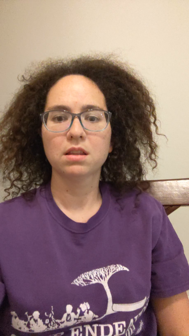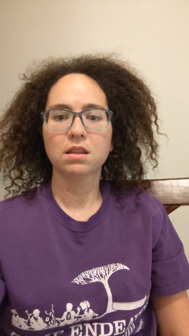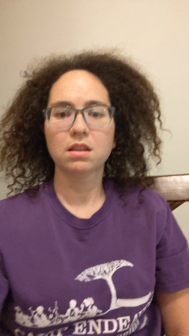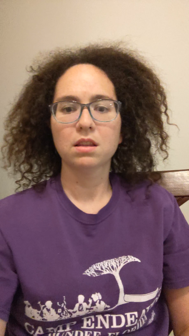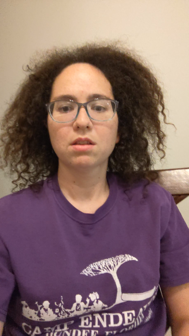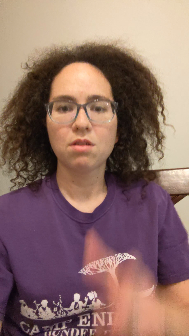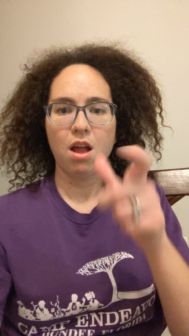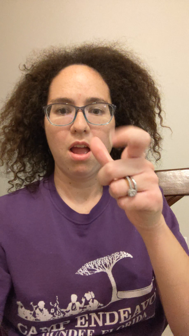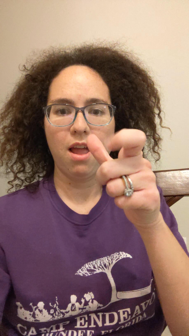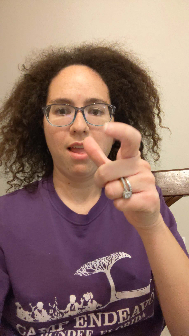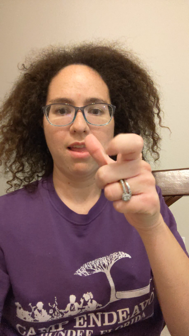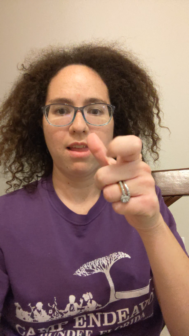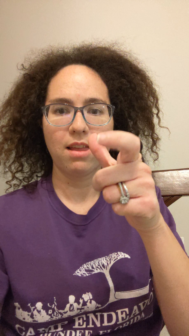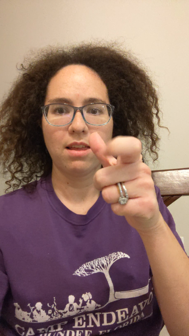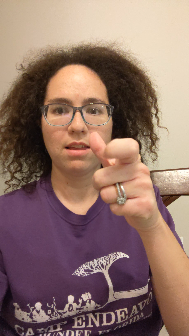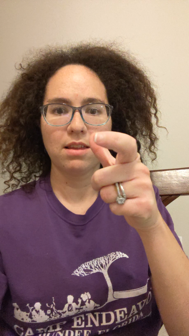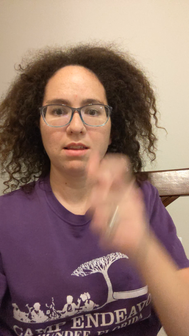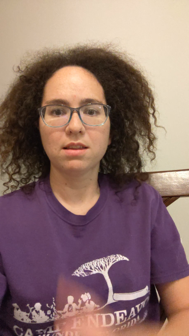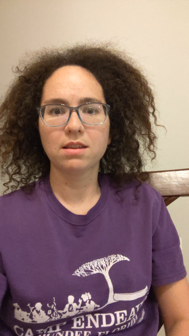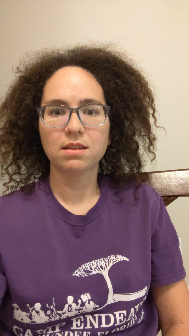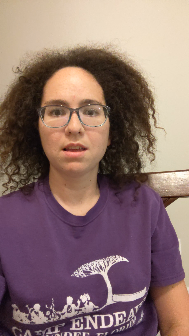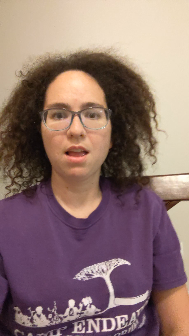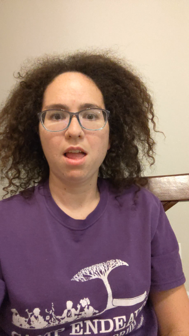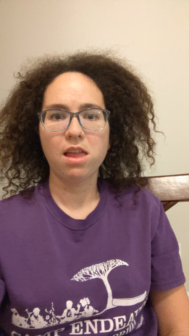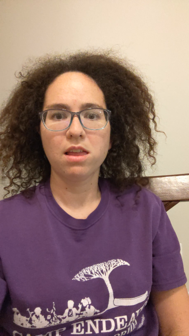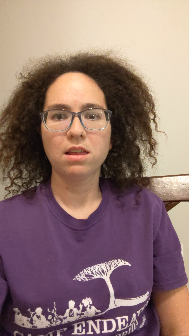run